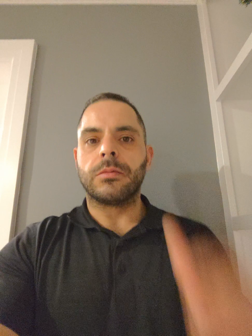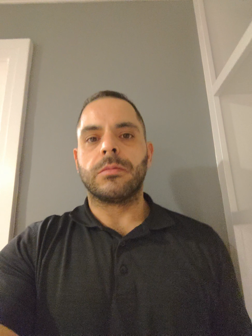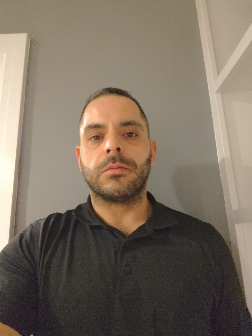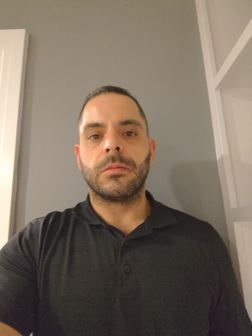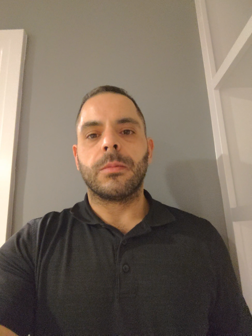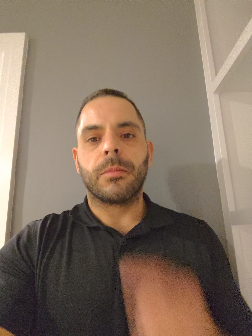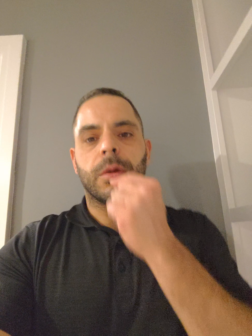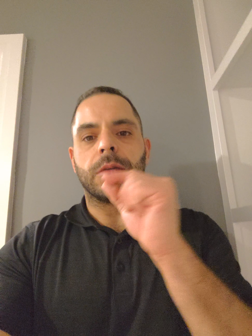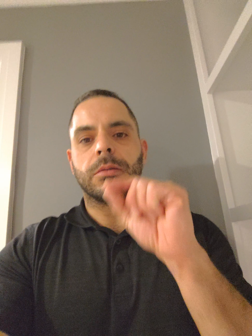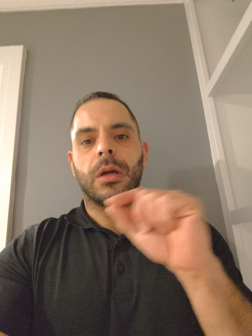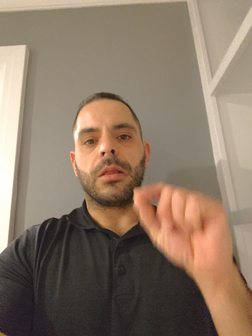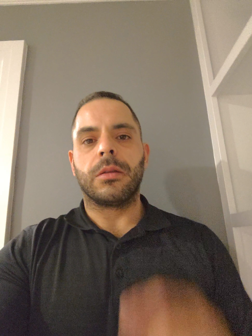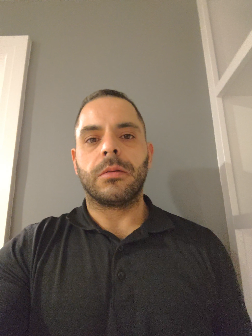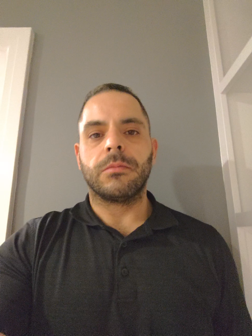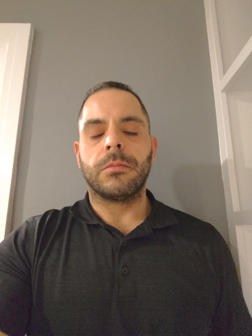pencil